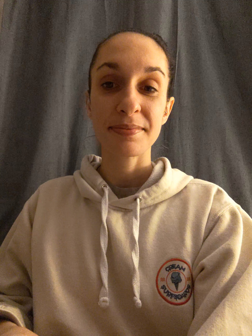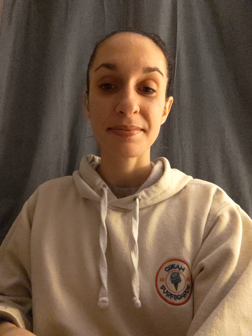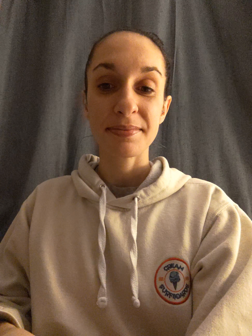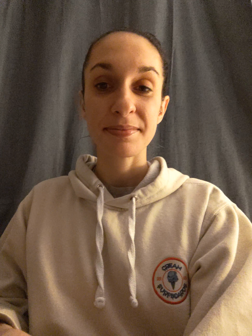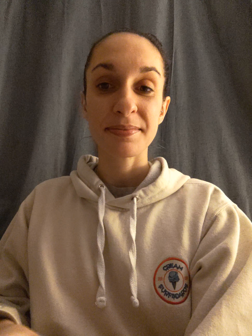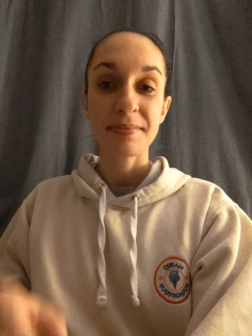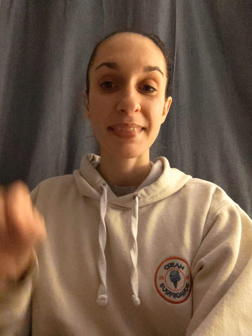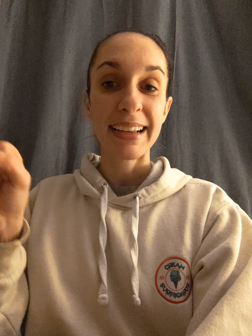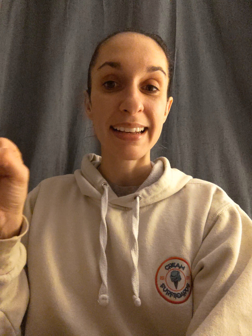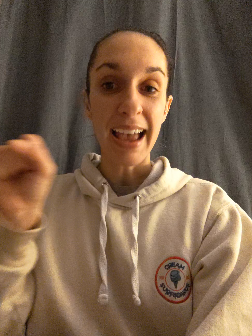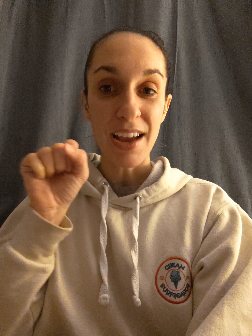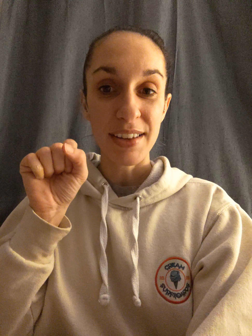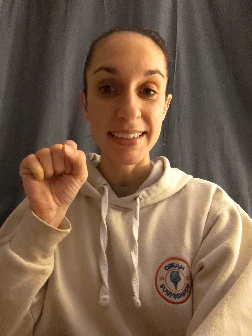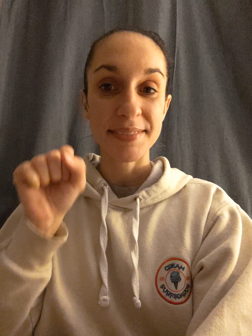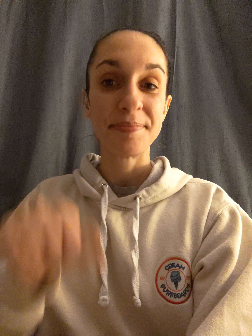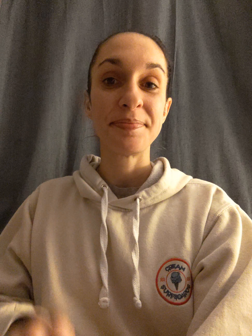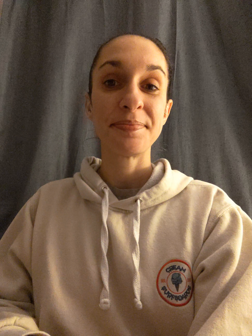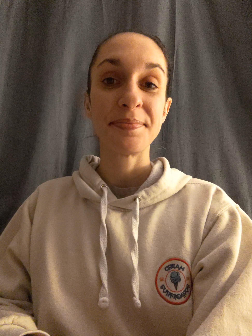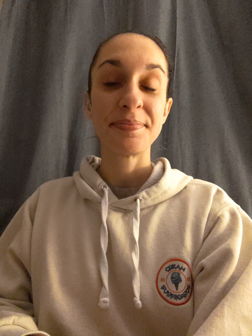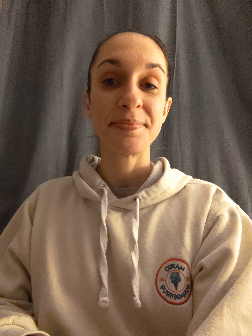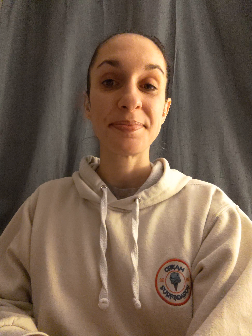carrot